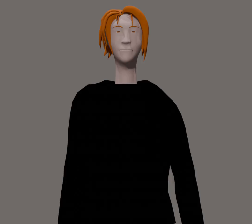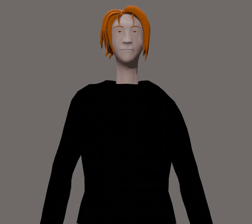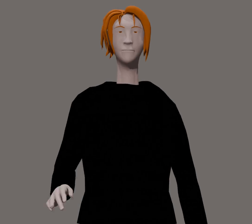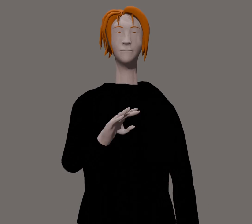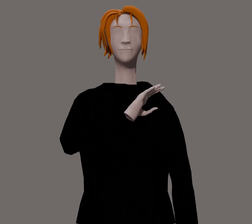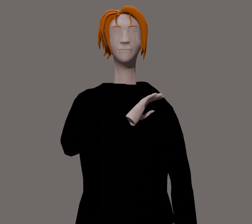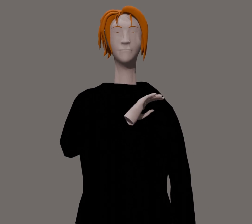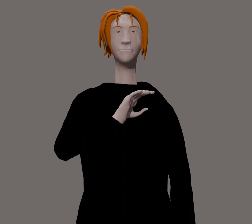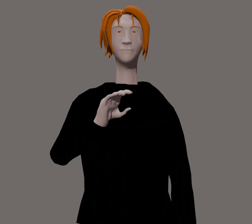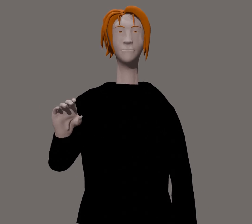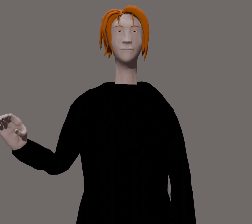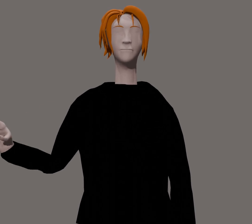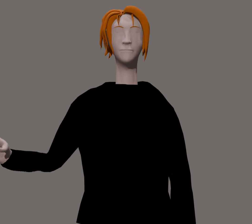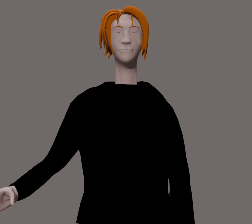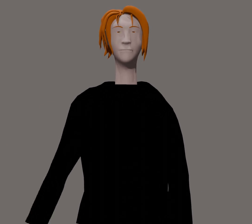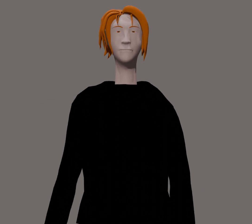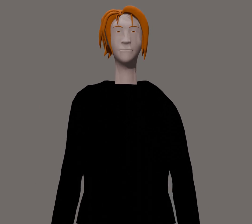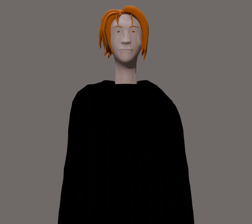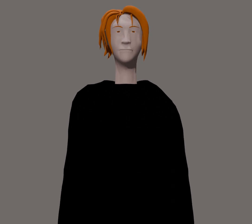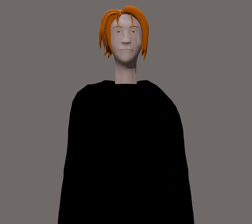Christ